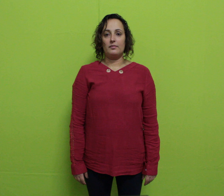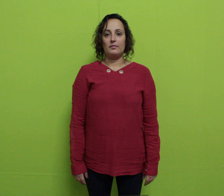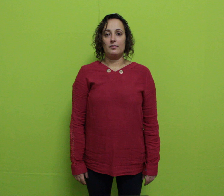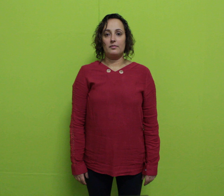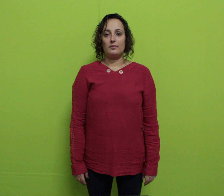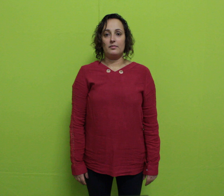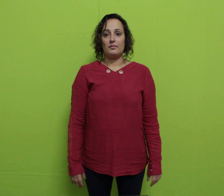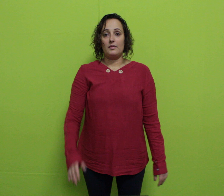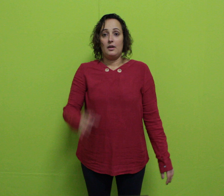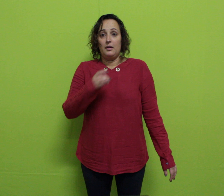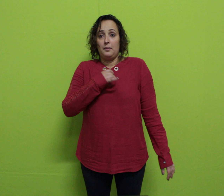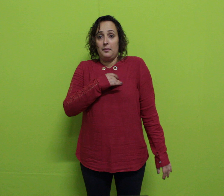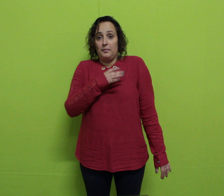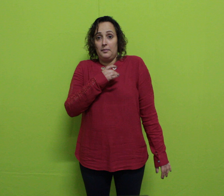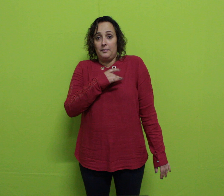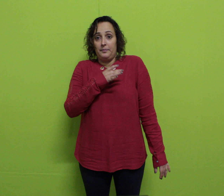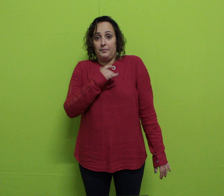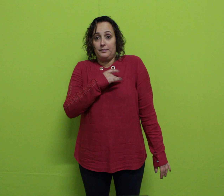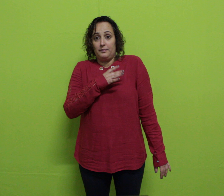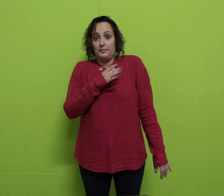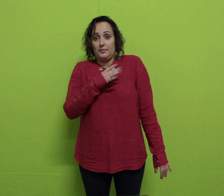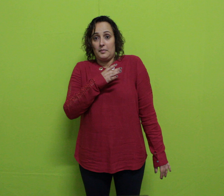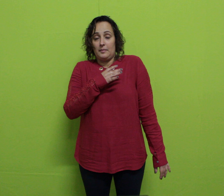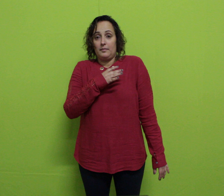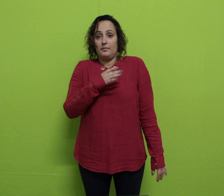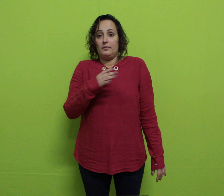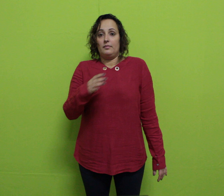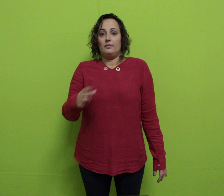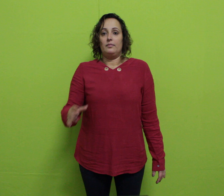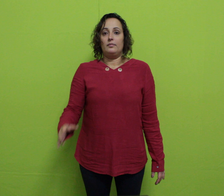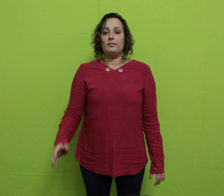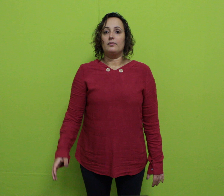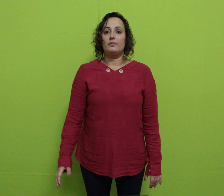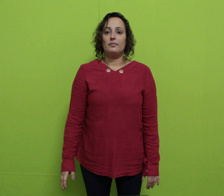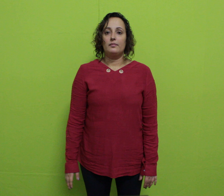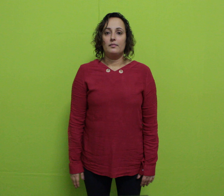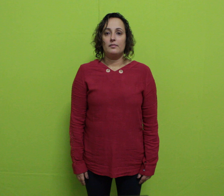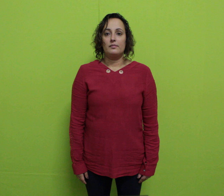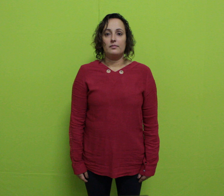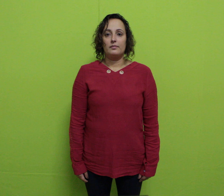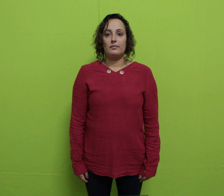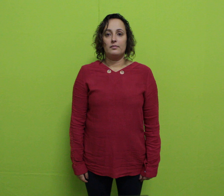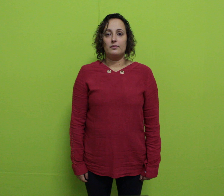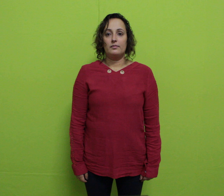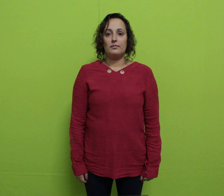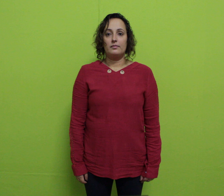medo